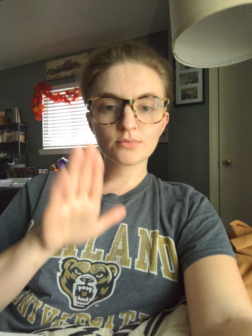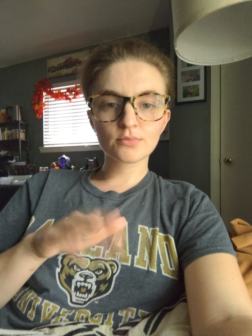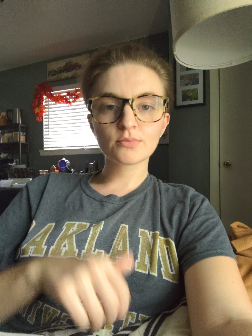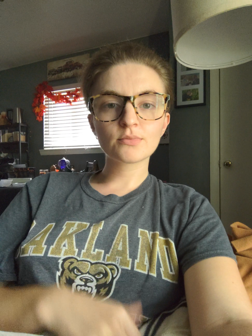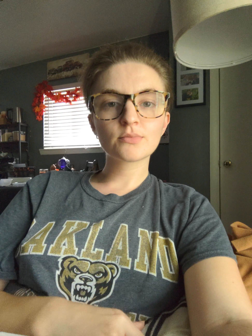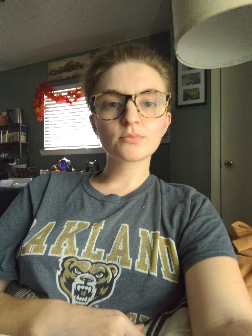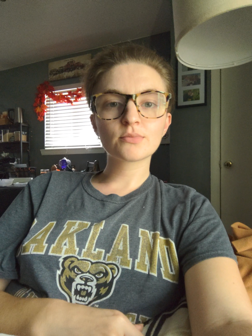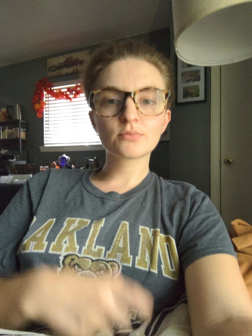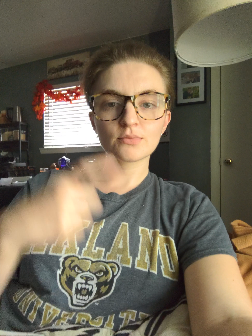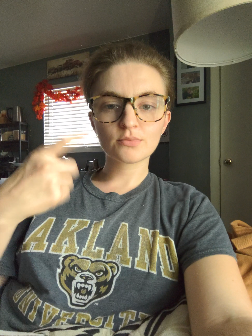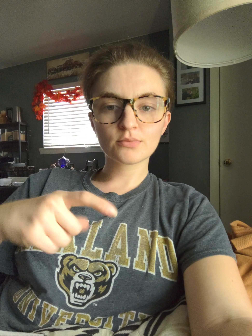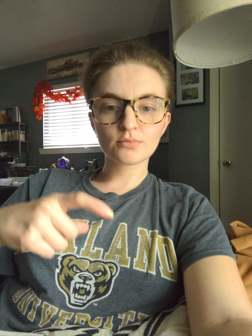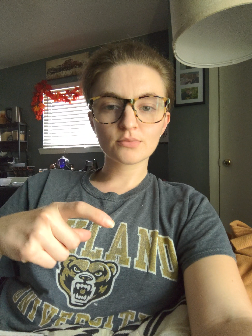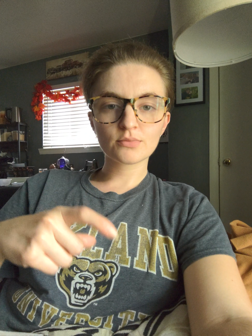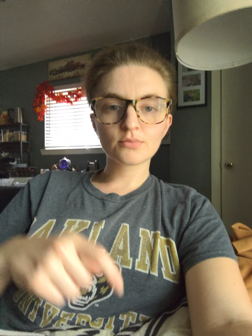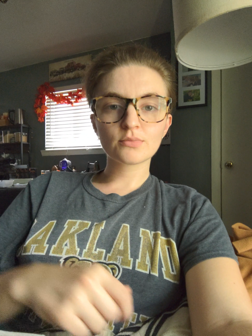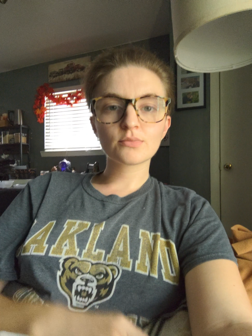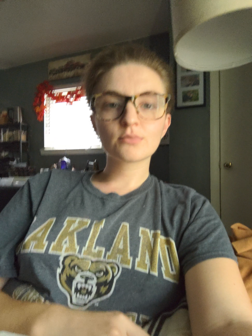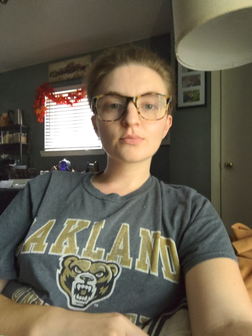plate